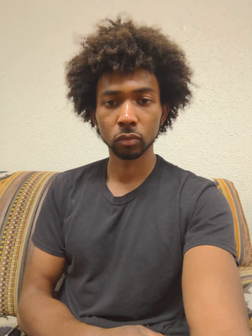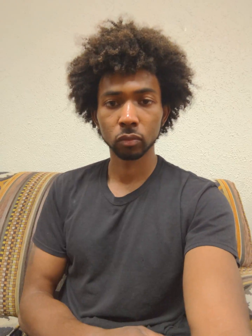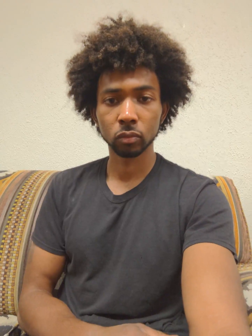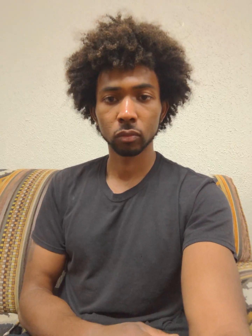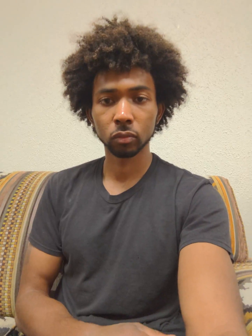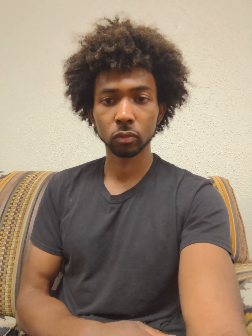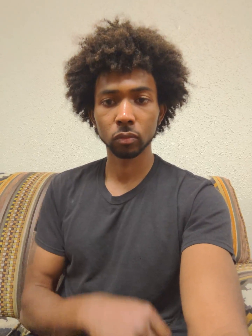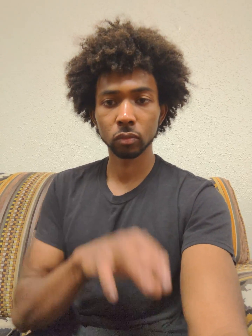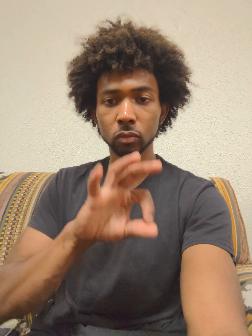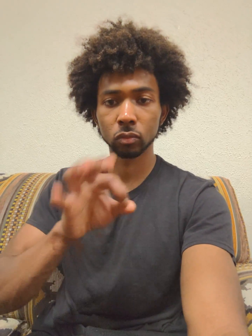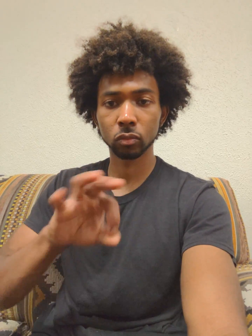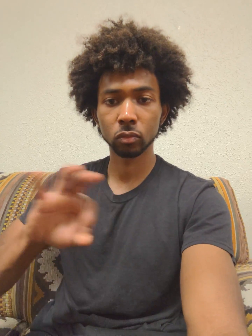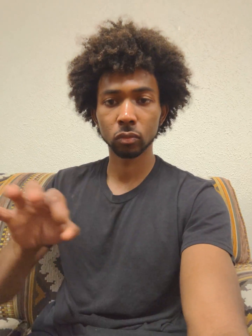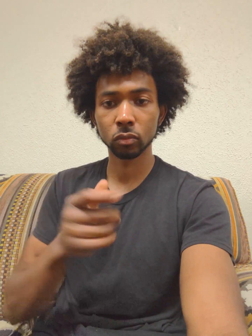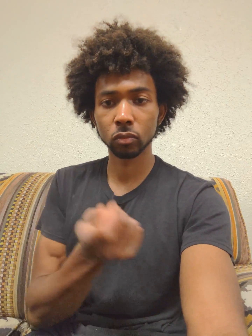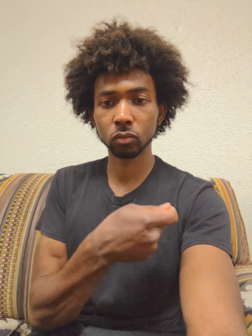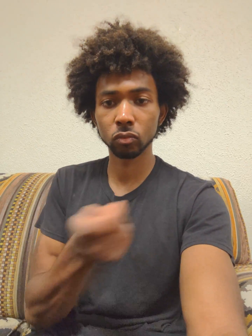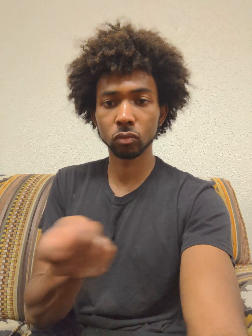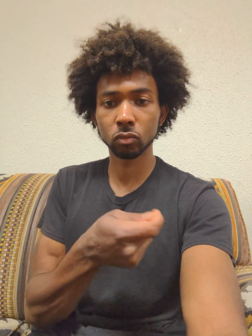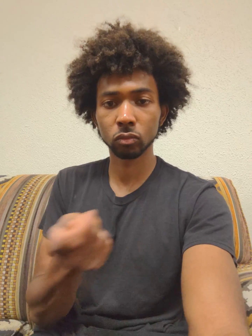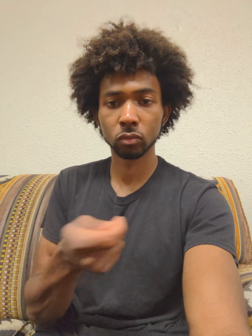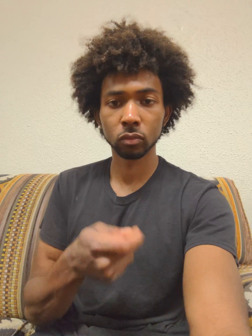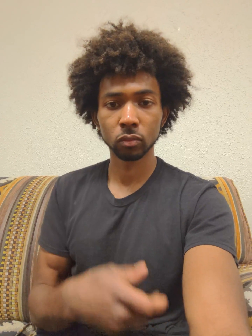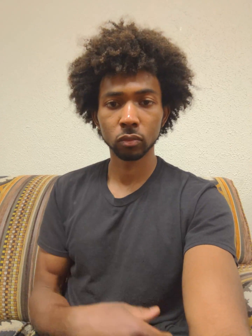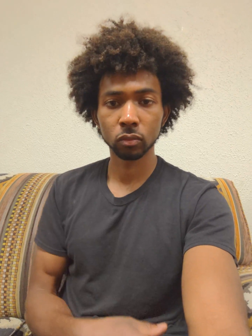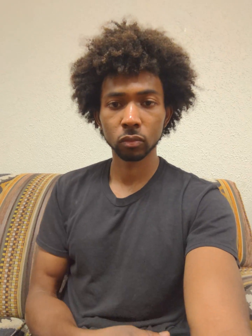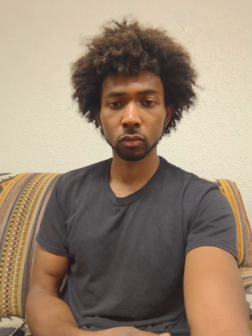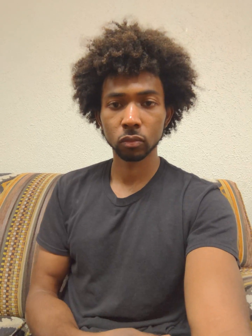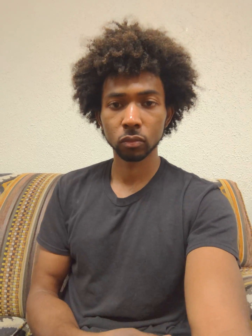hose